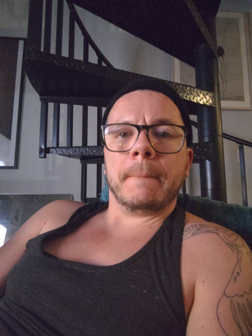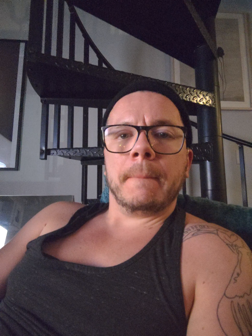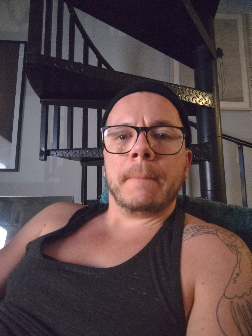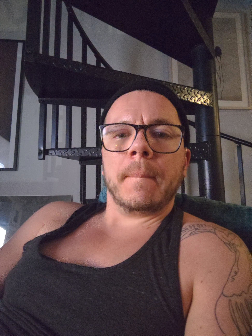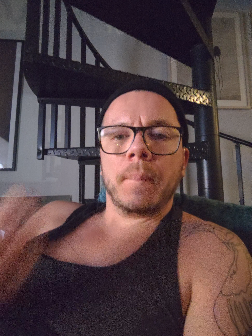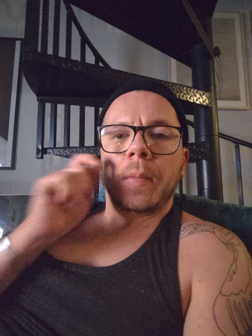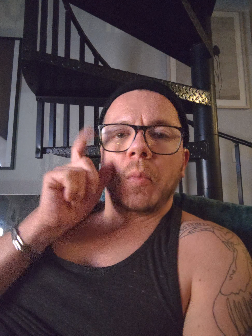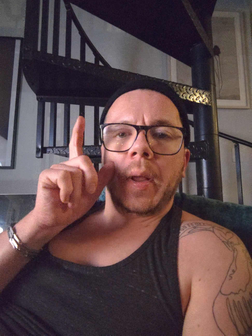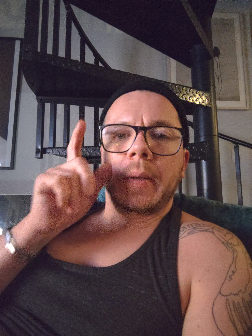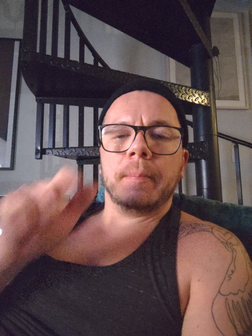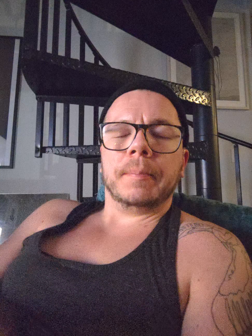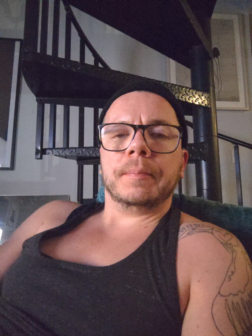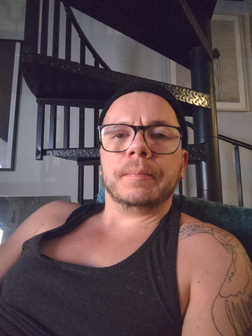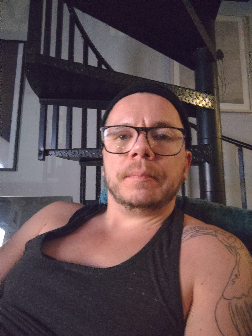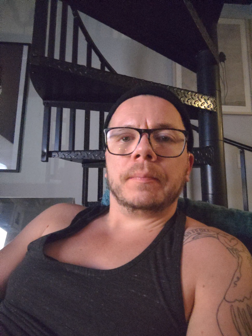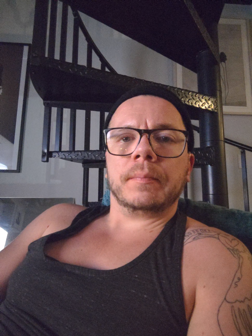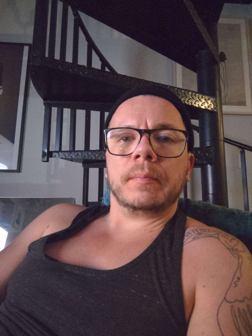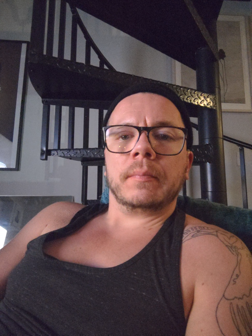awake